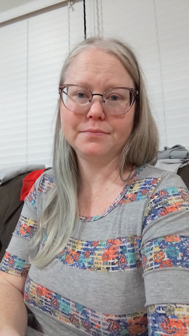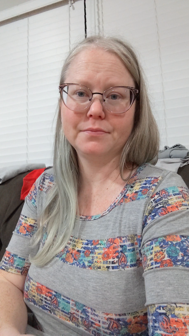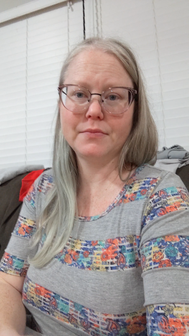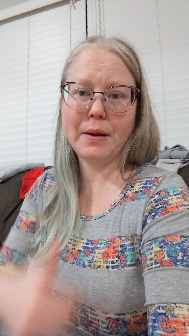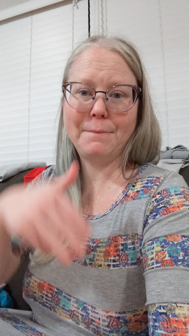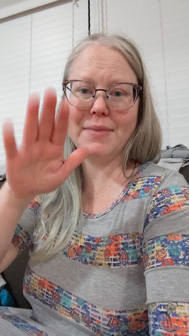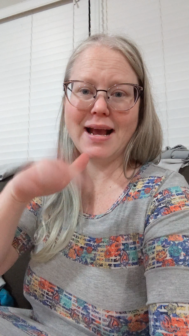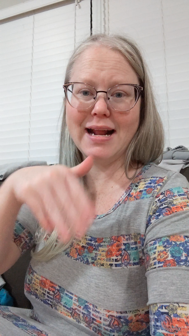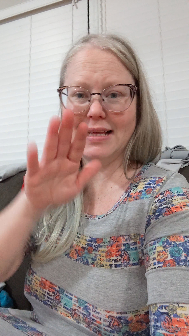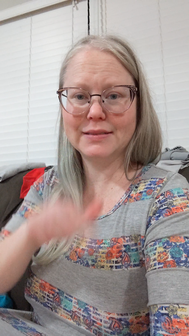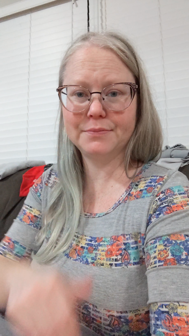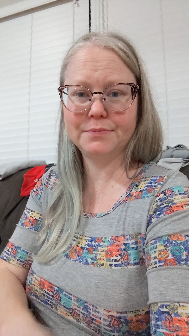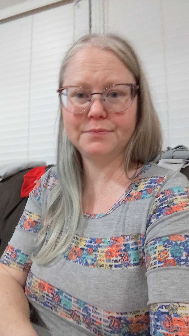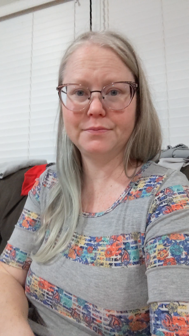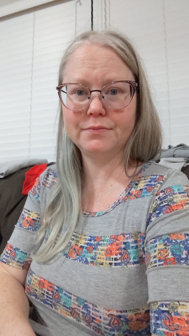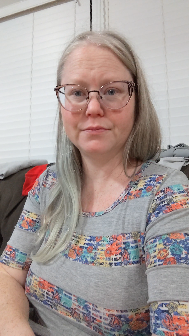paint